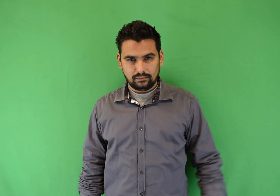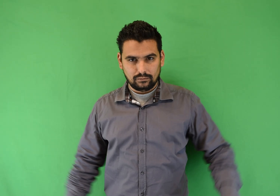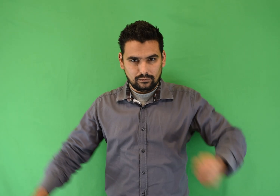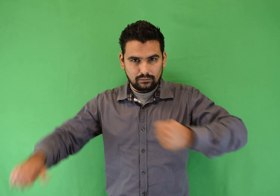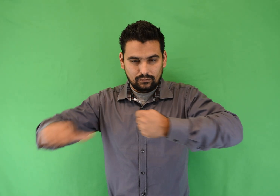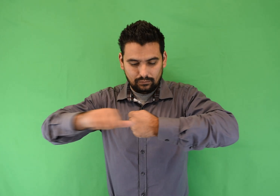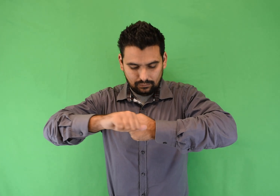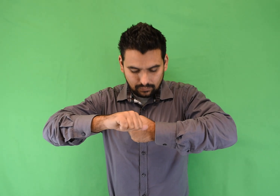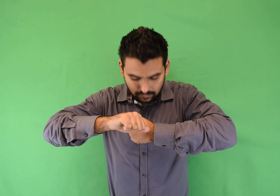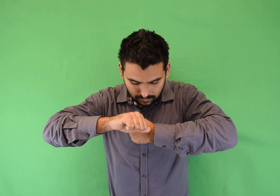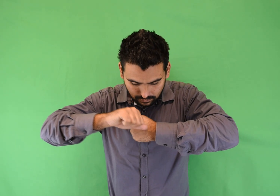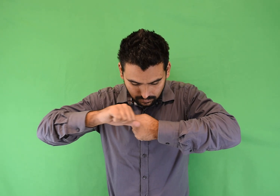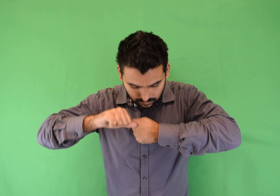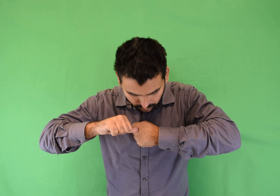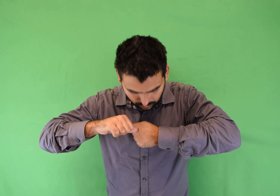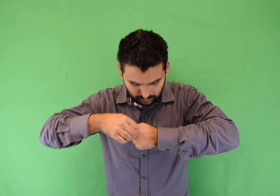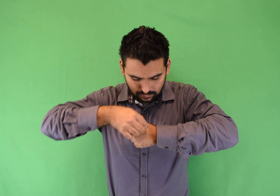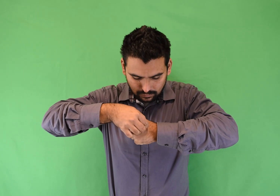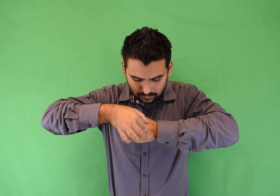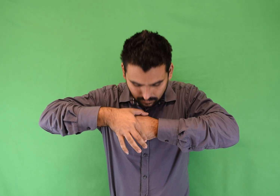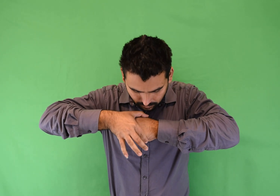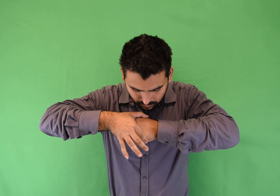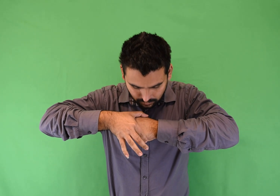cortar abrir